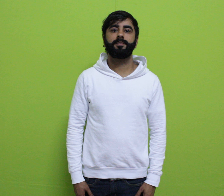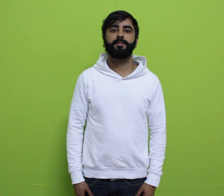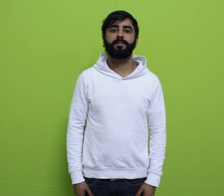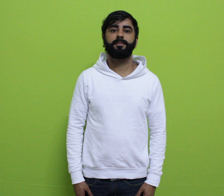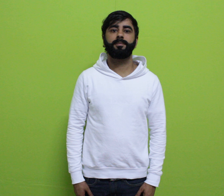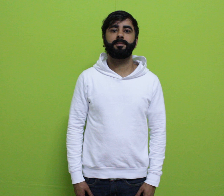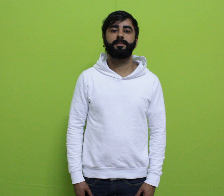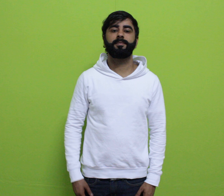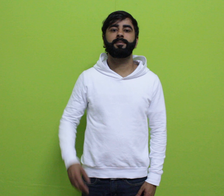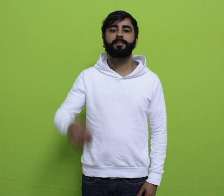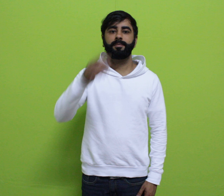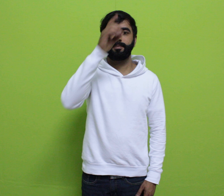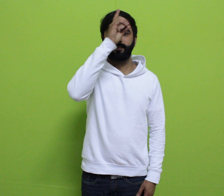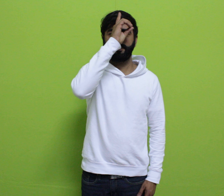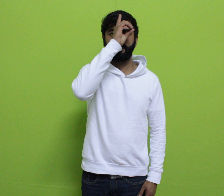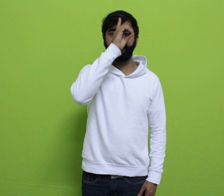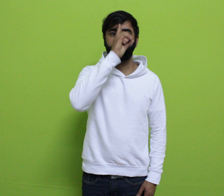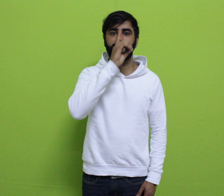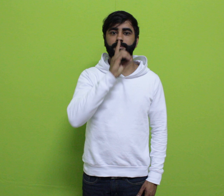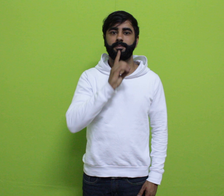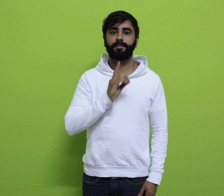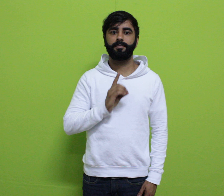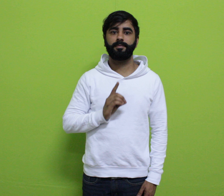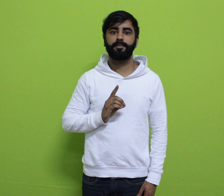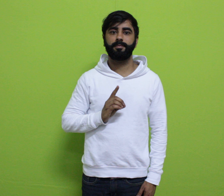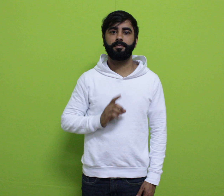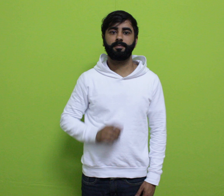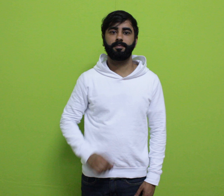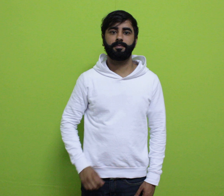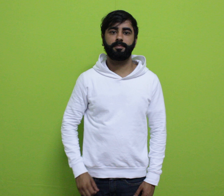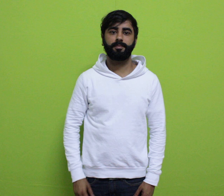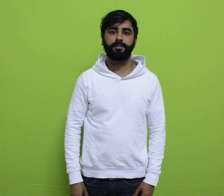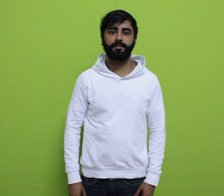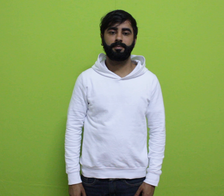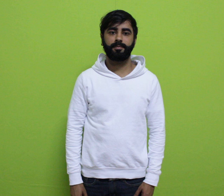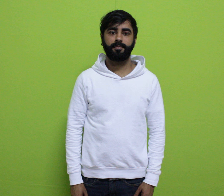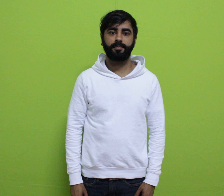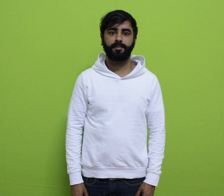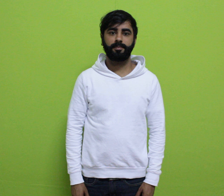amarelo